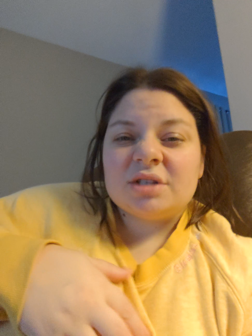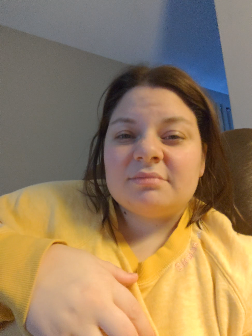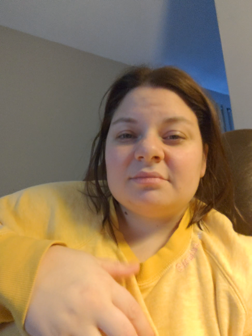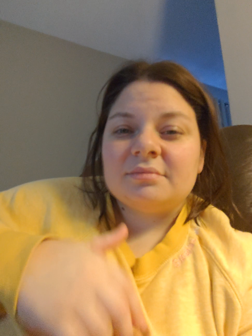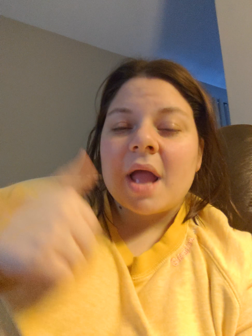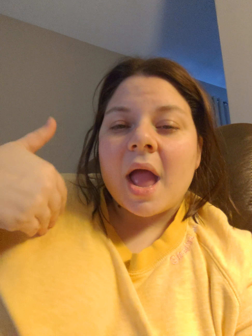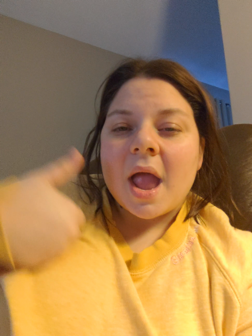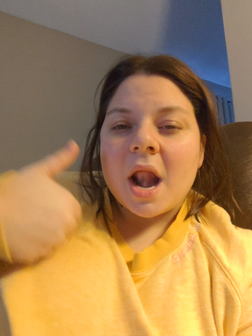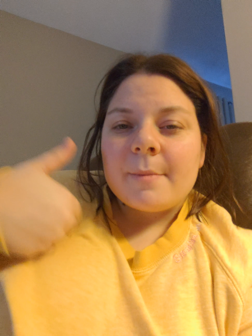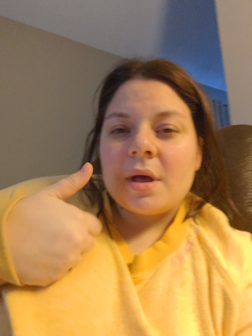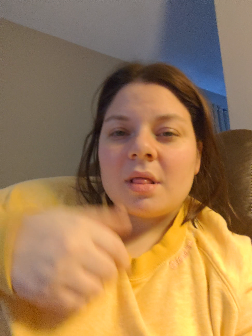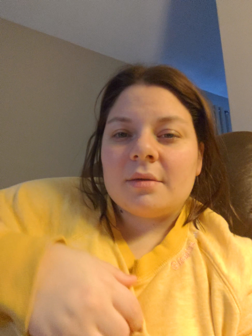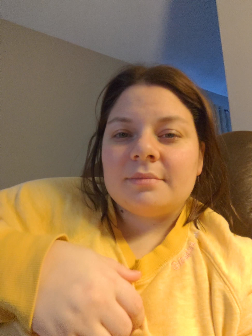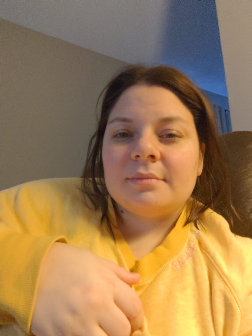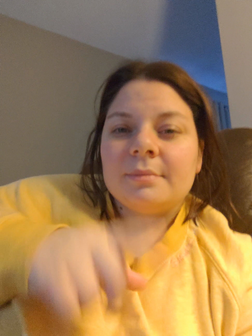animal